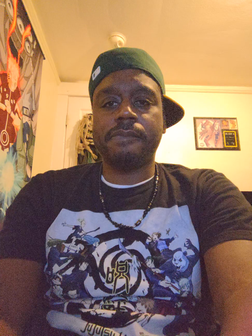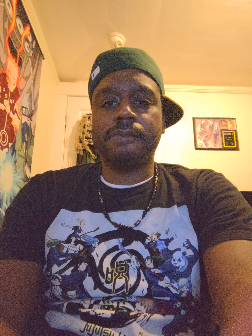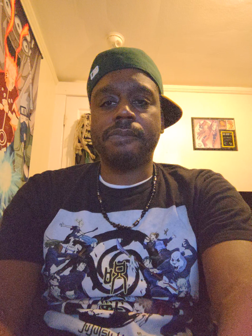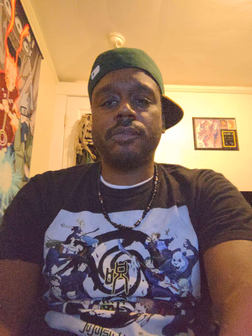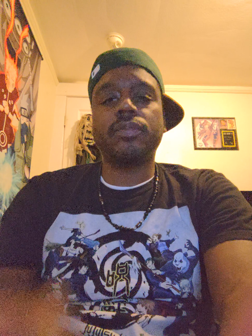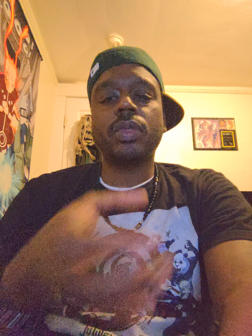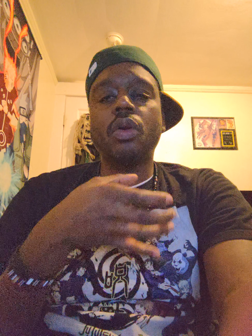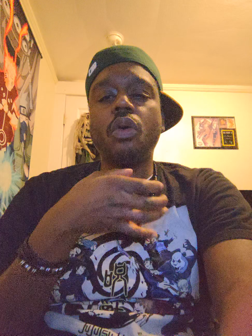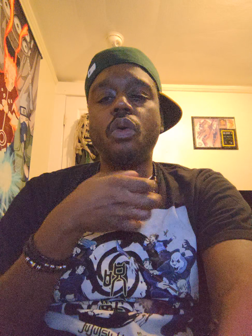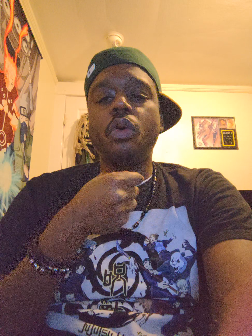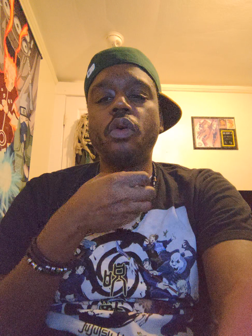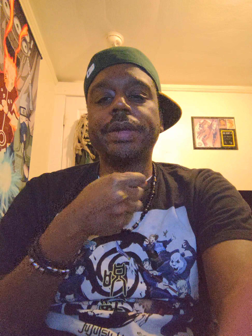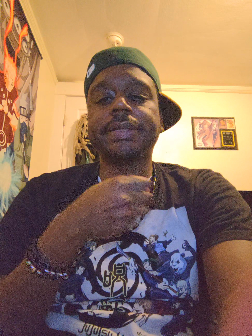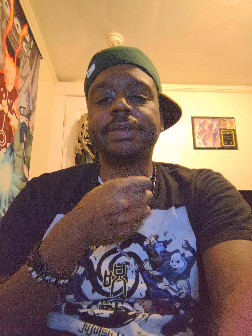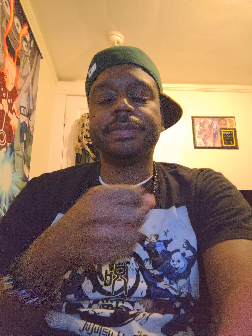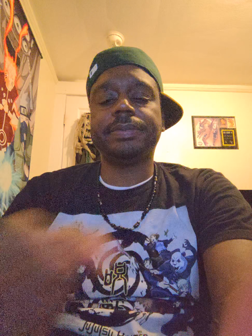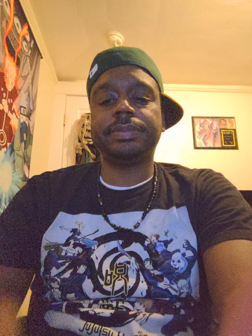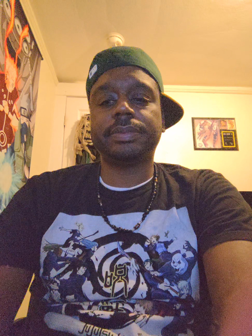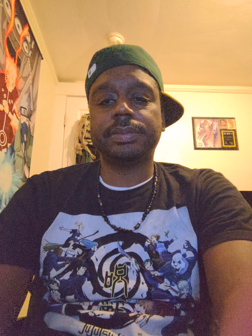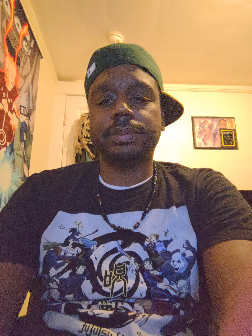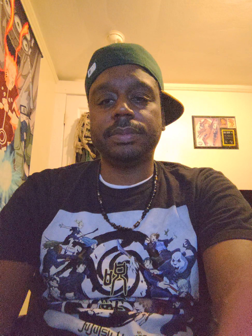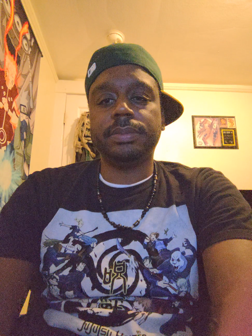orange